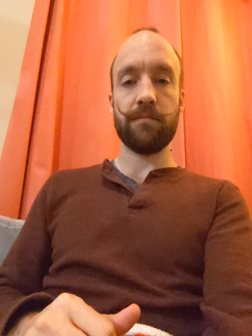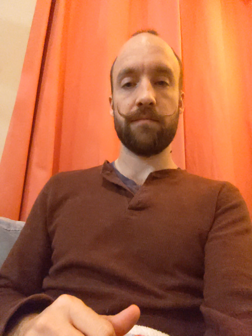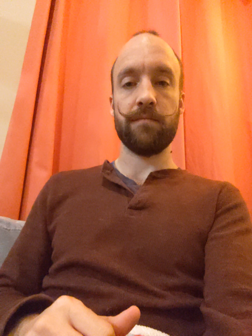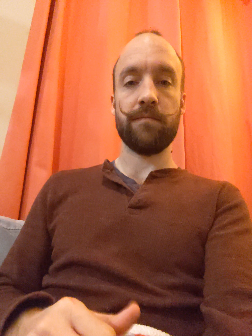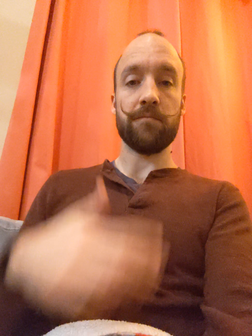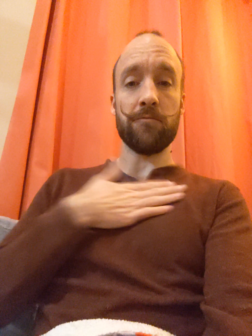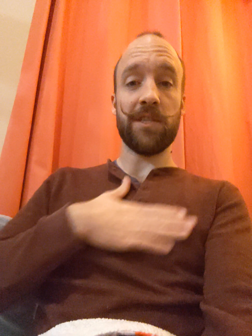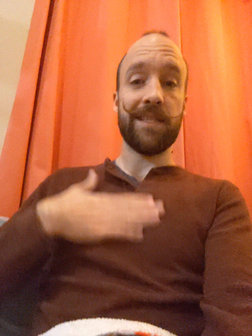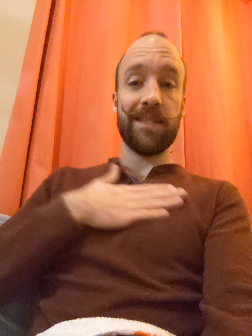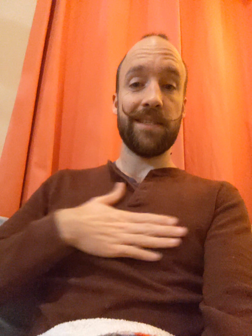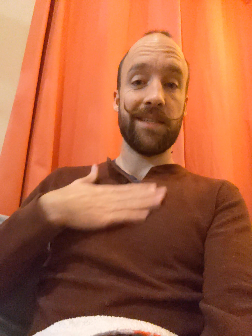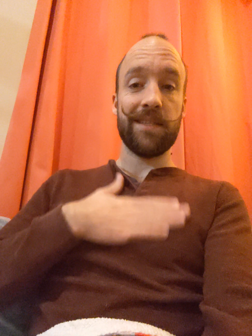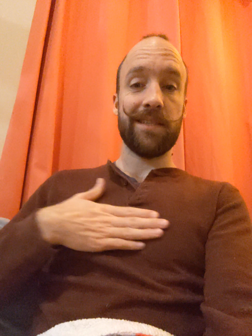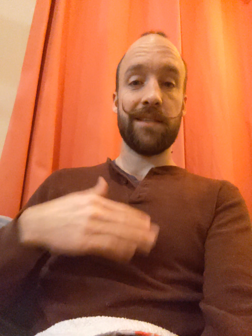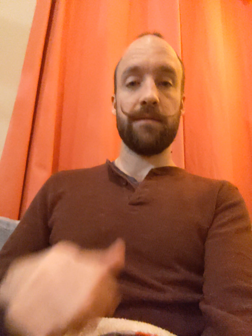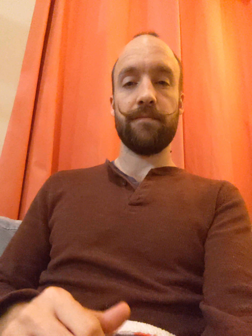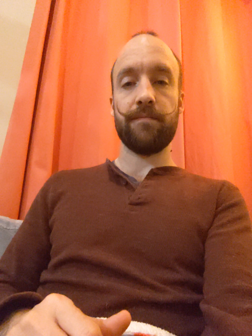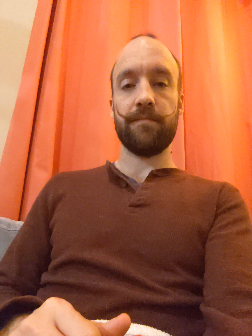please